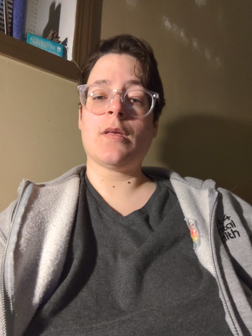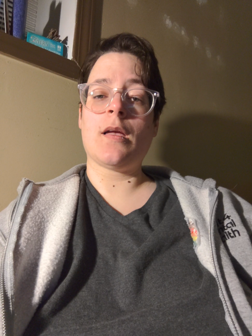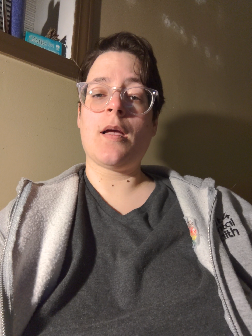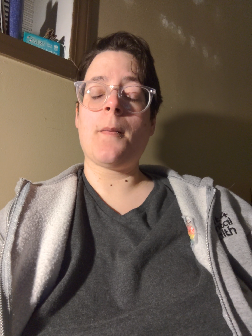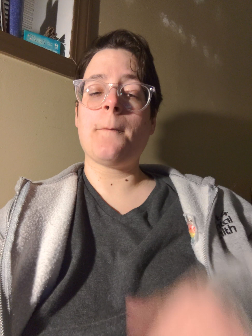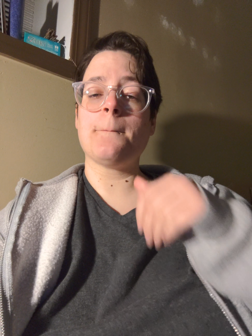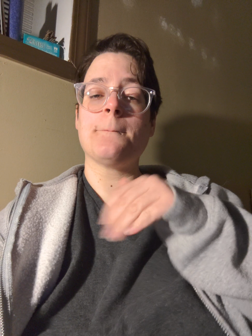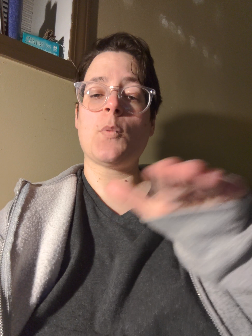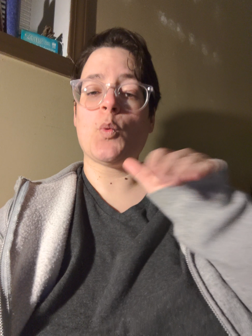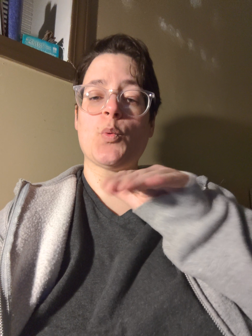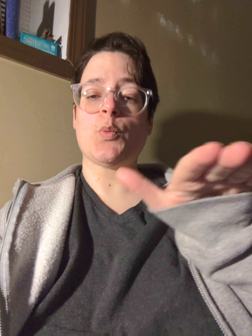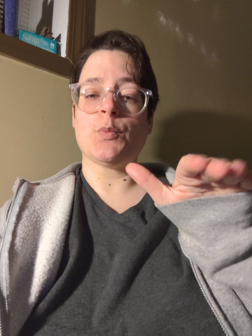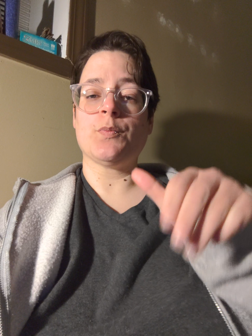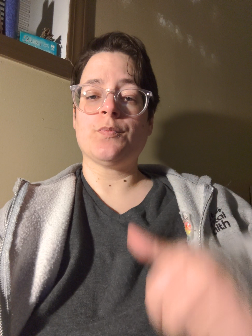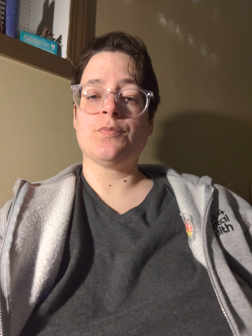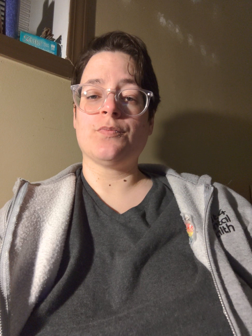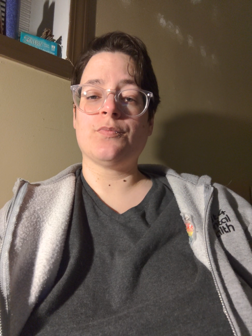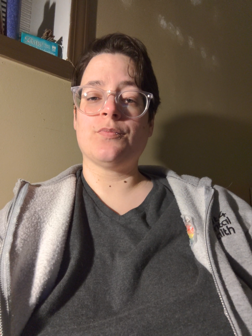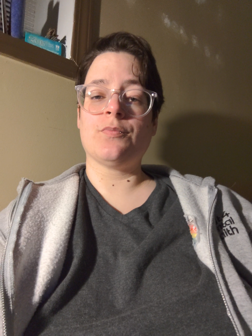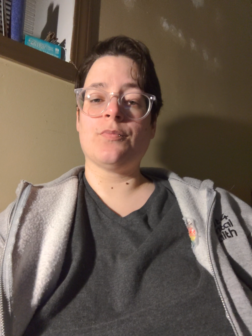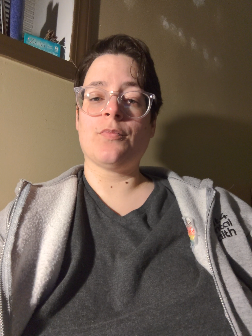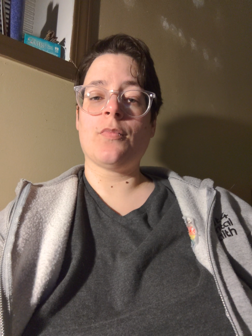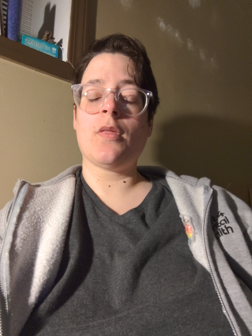pool